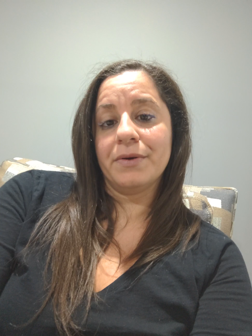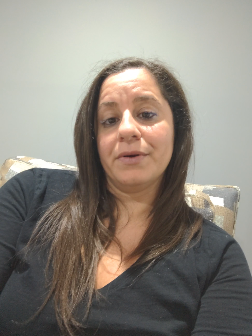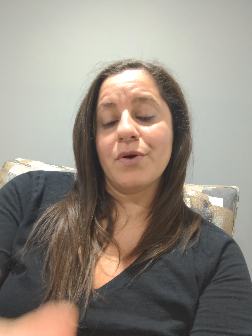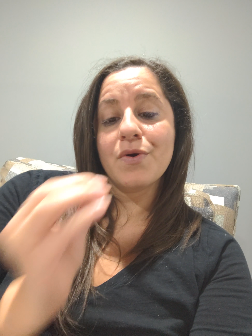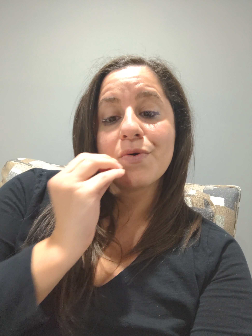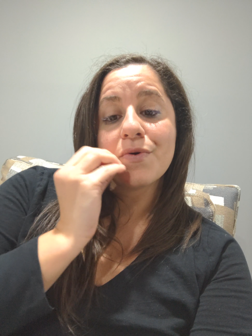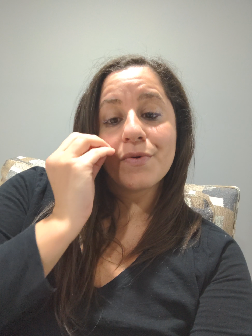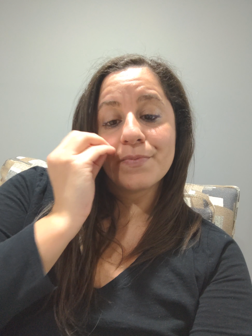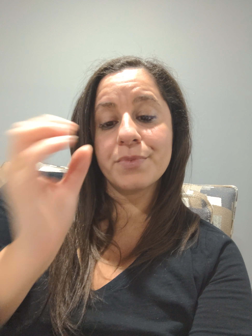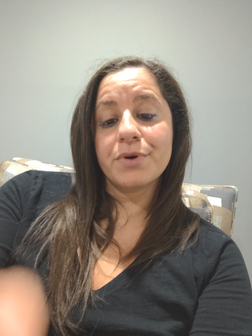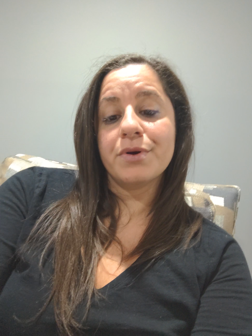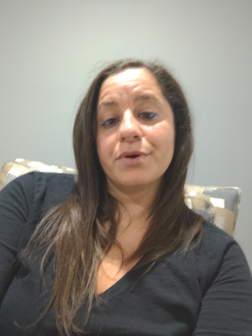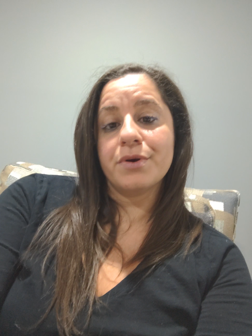home